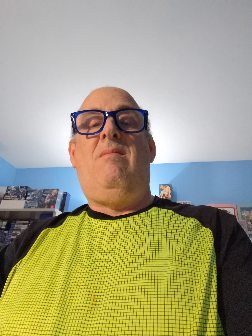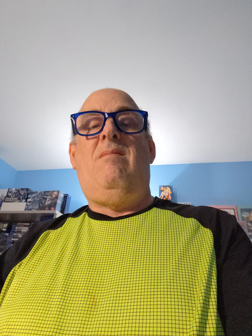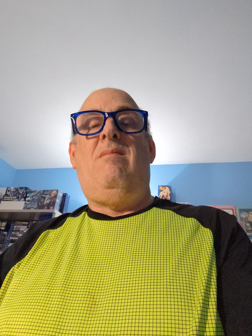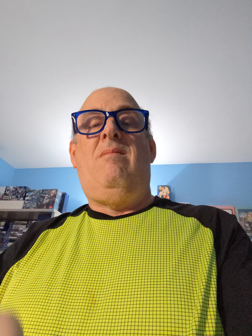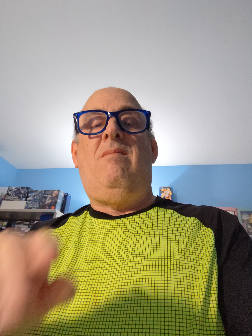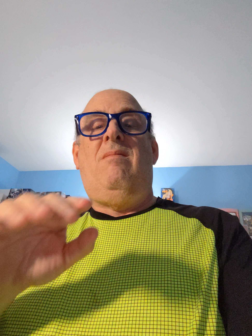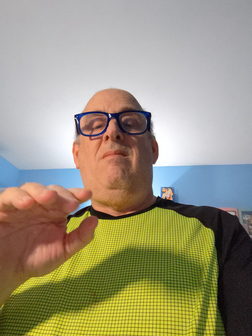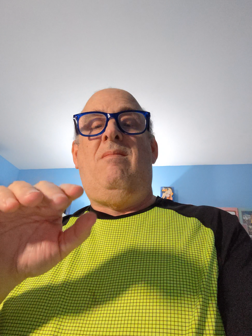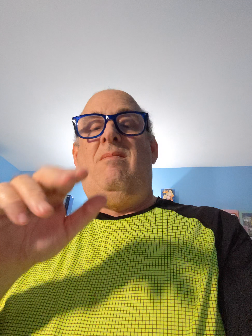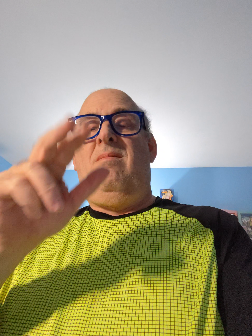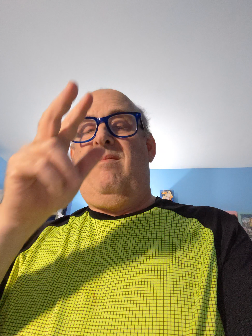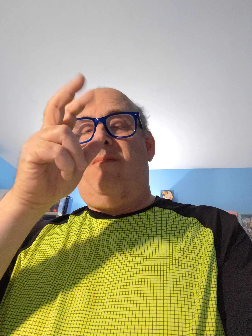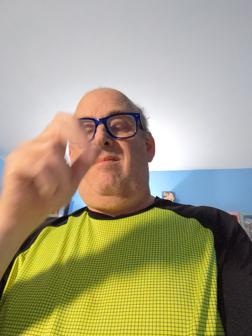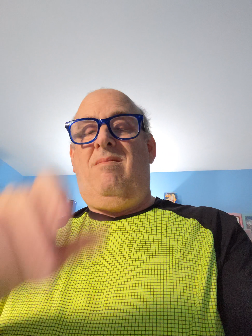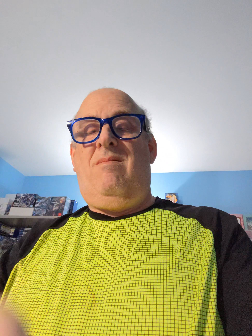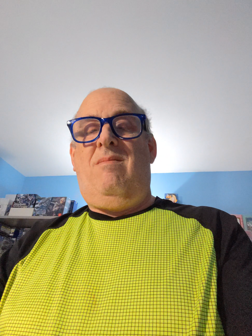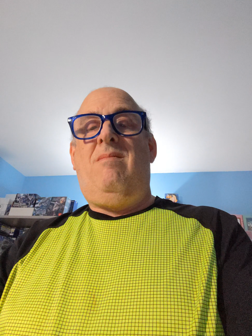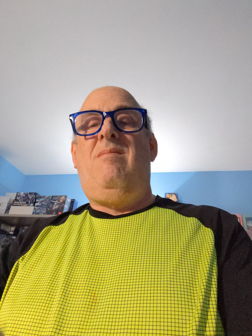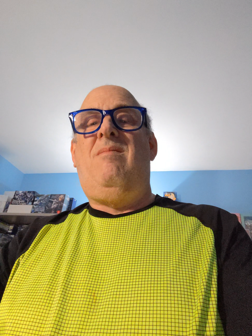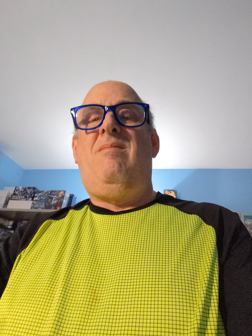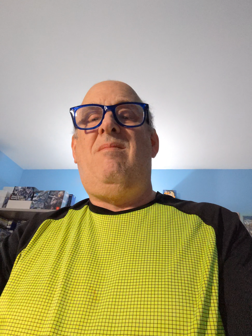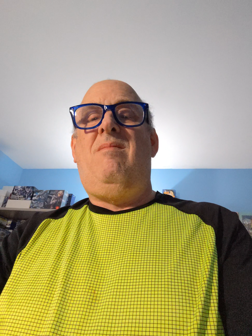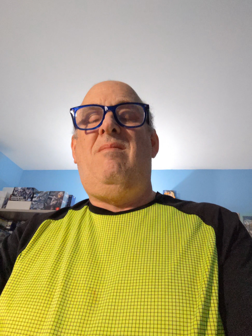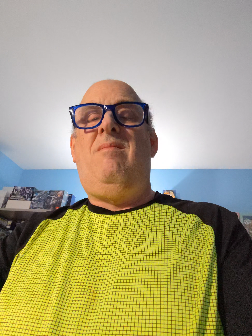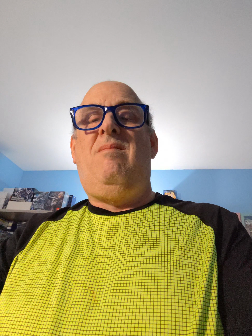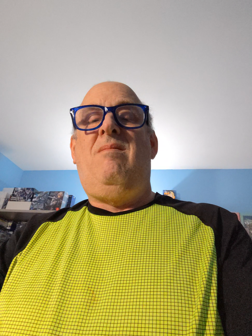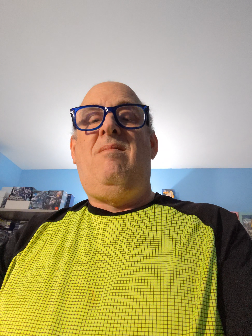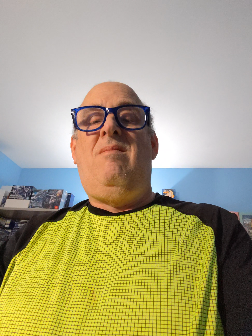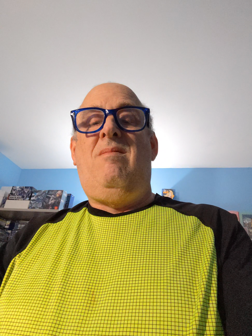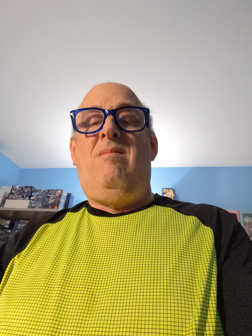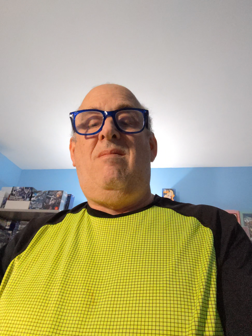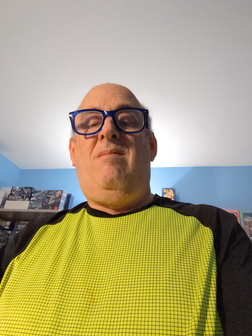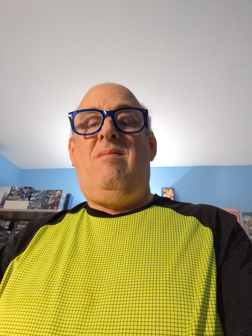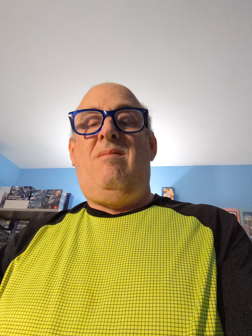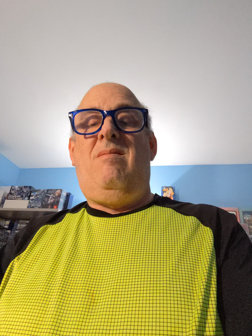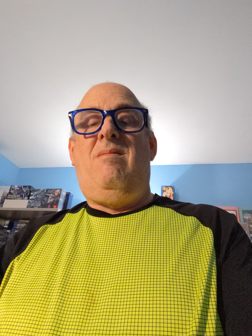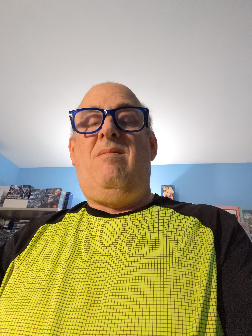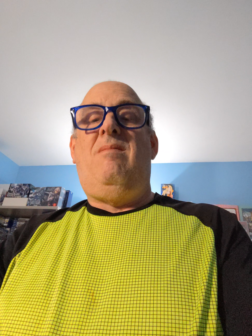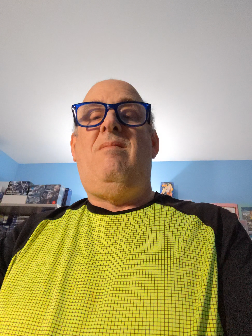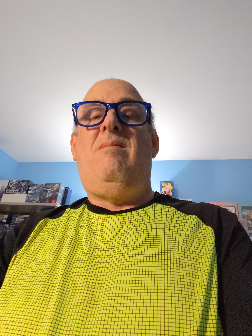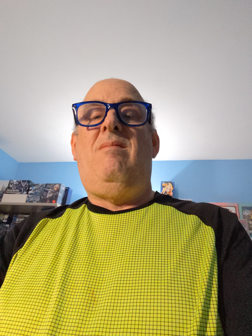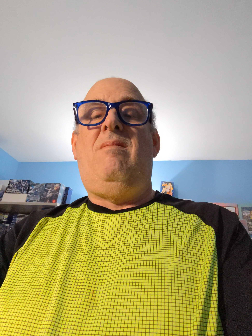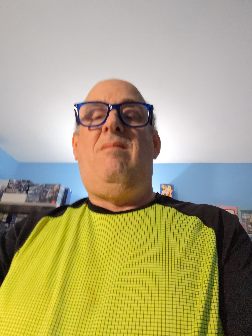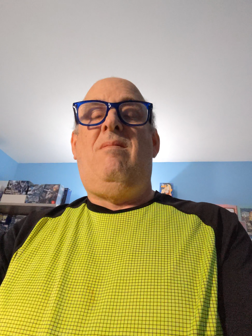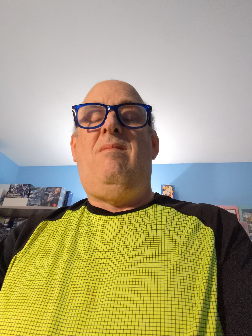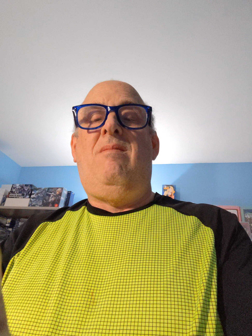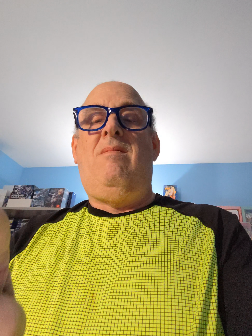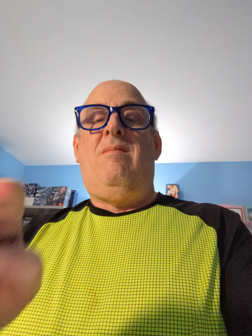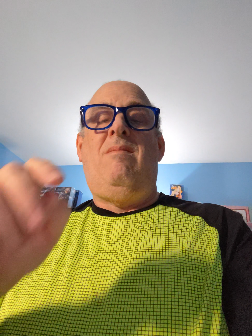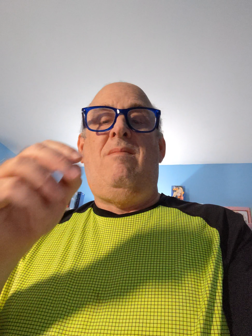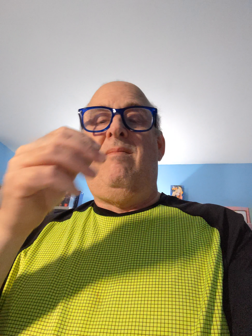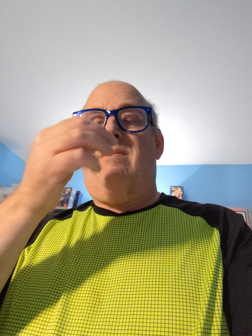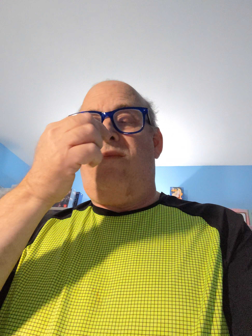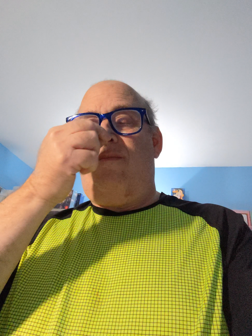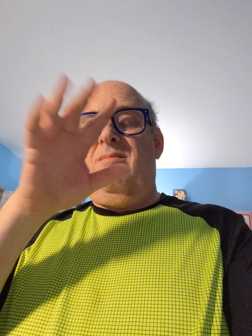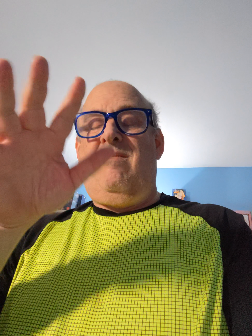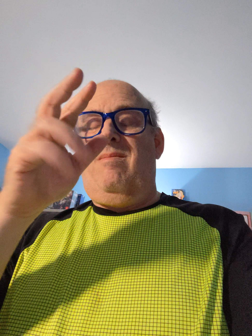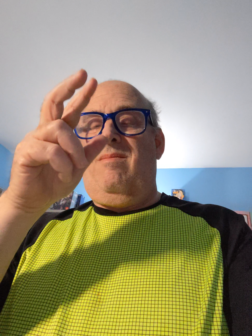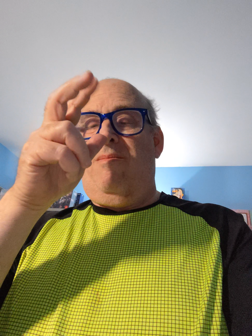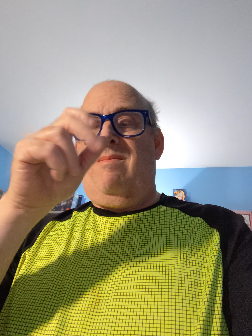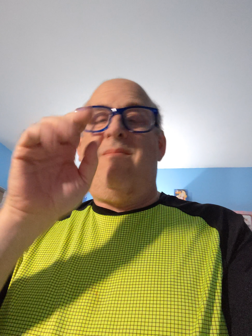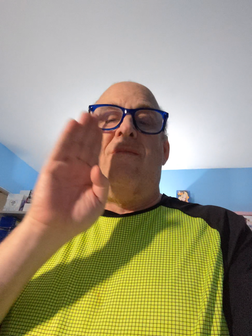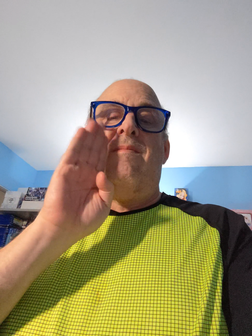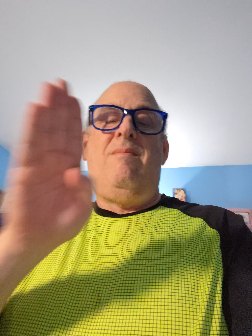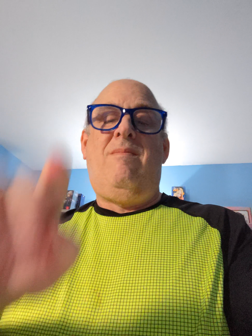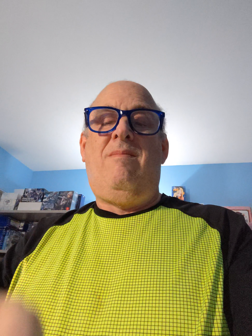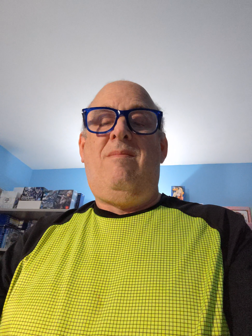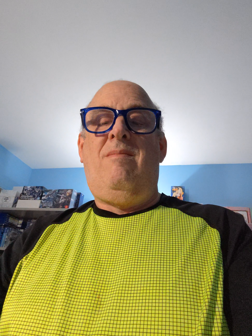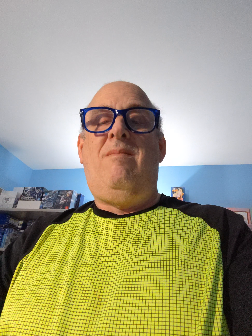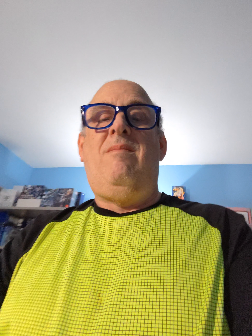bee